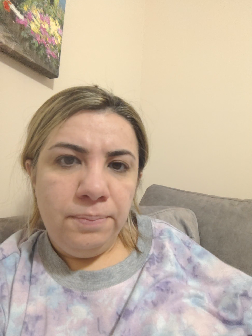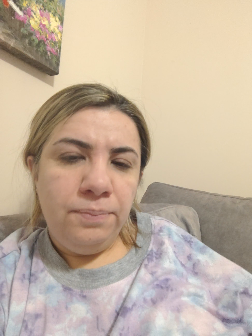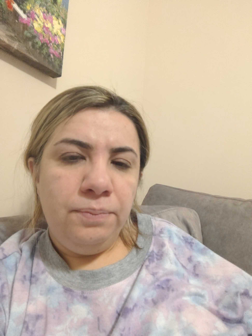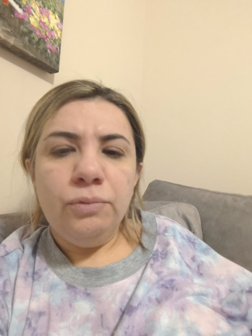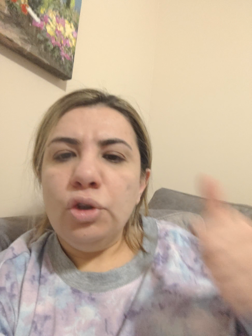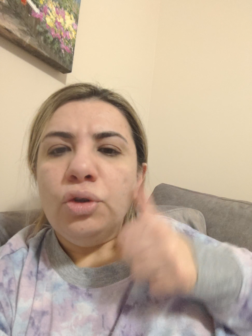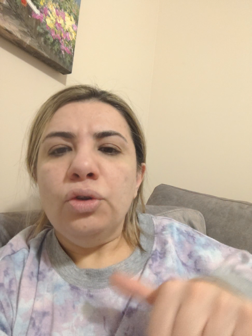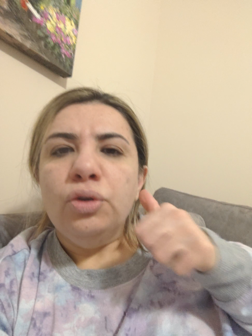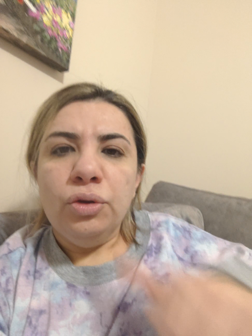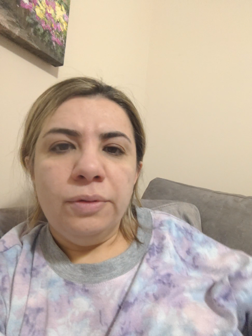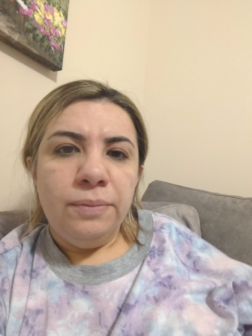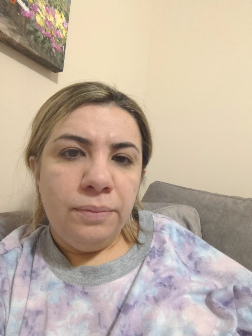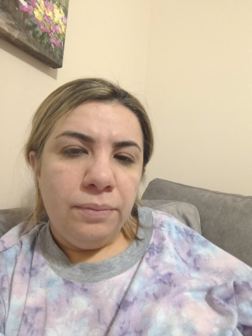girl